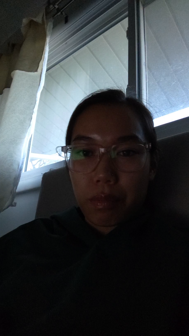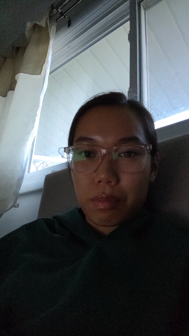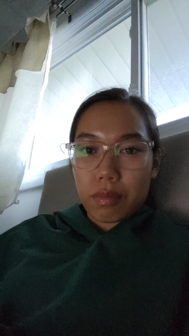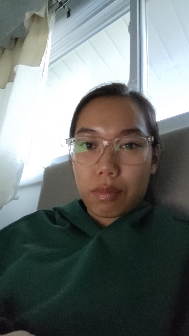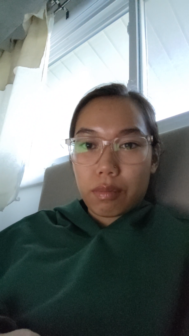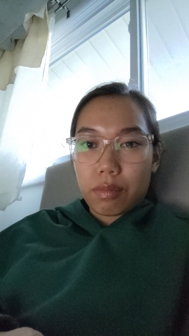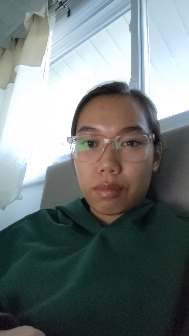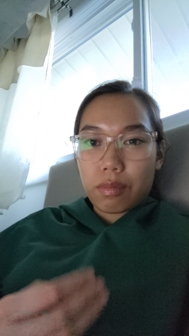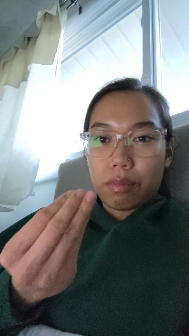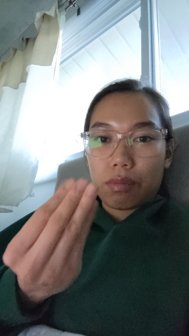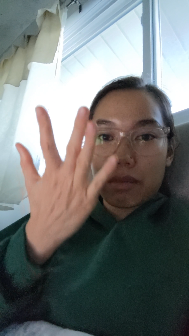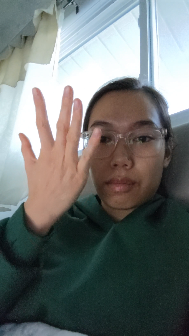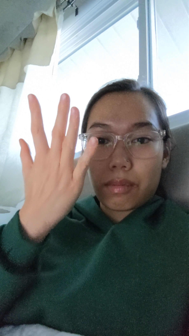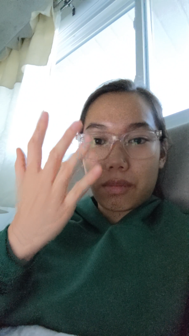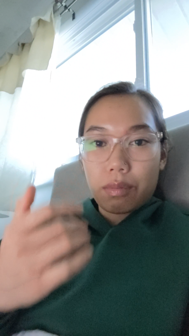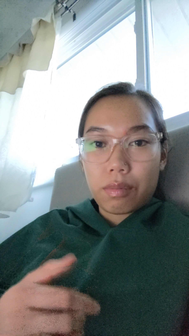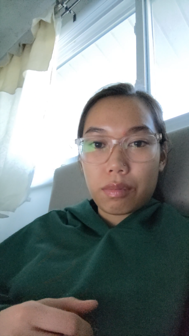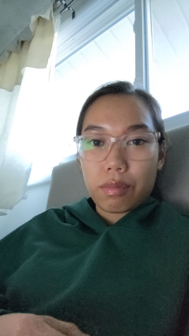plants